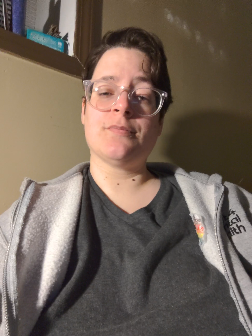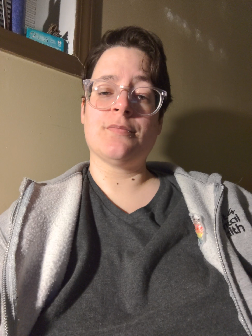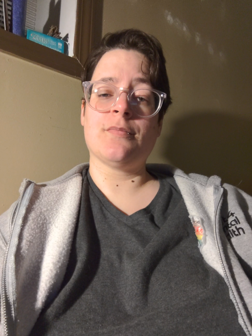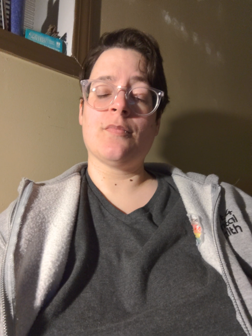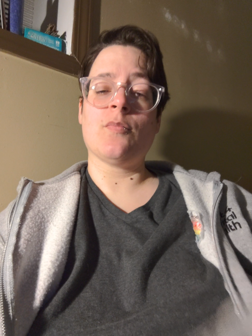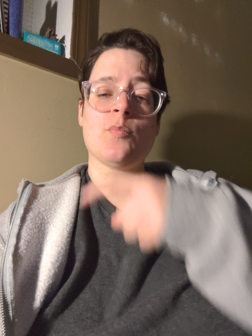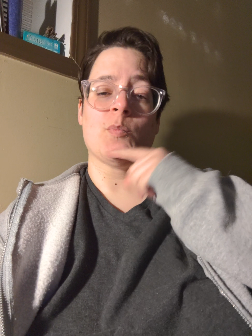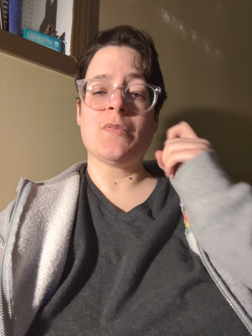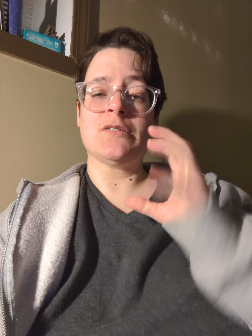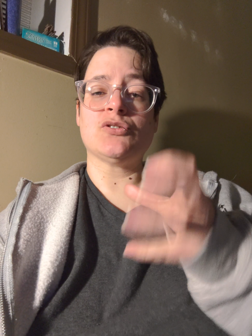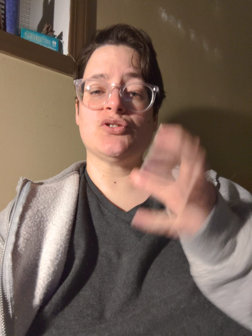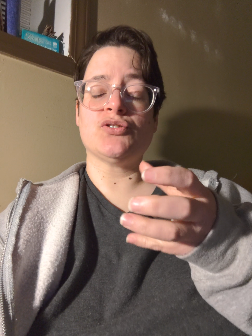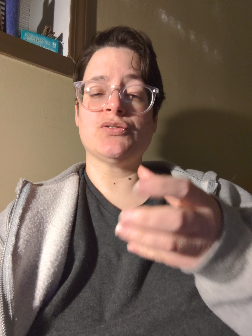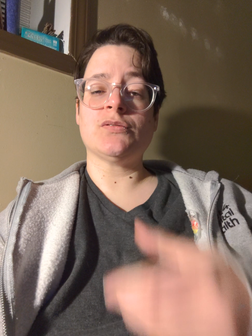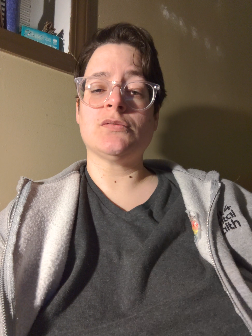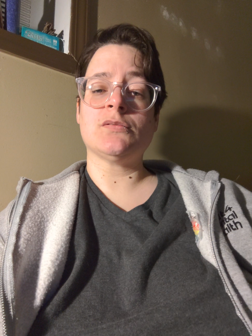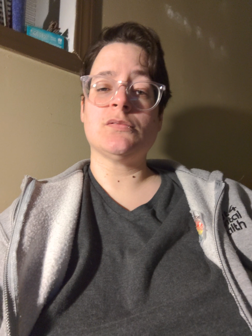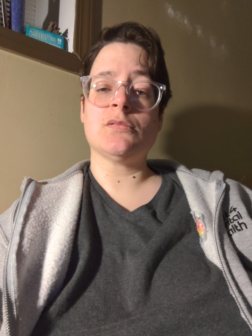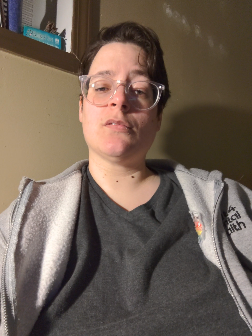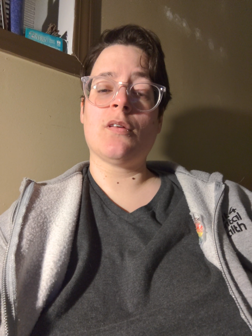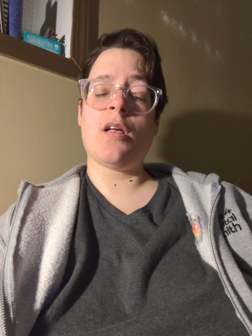dryer